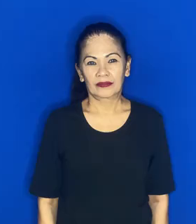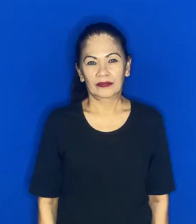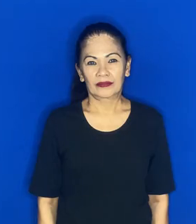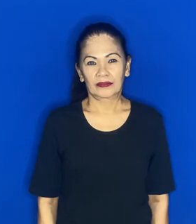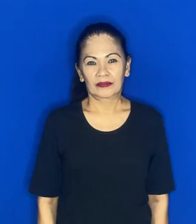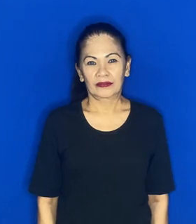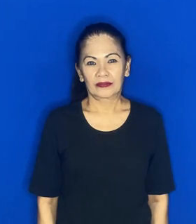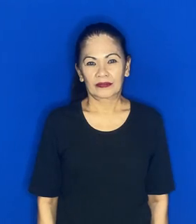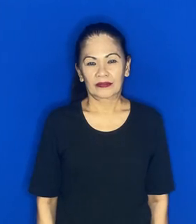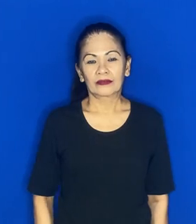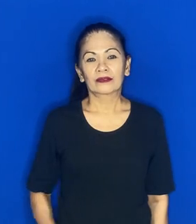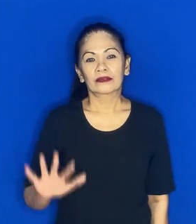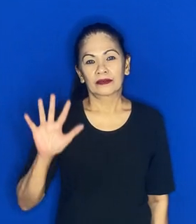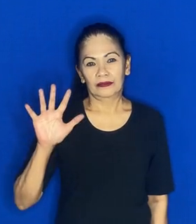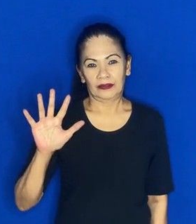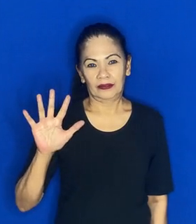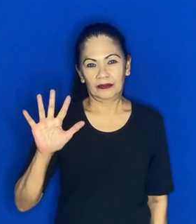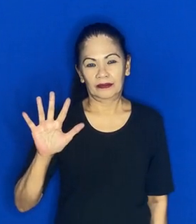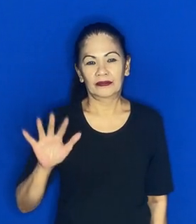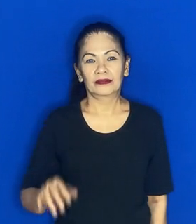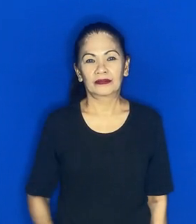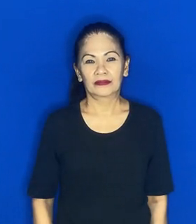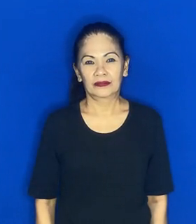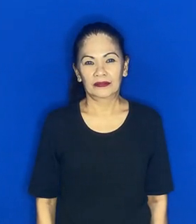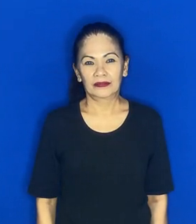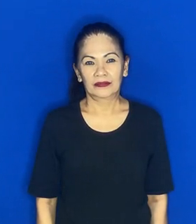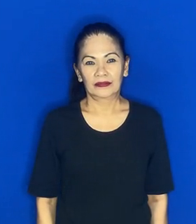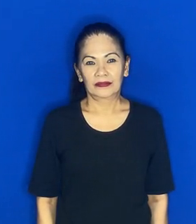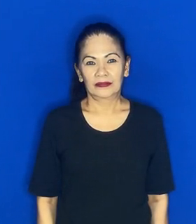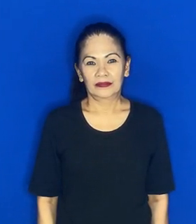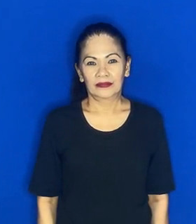five